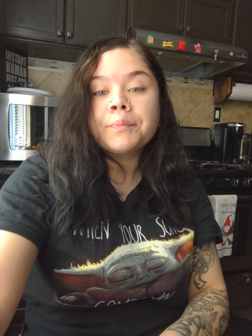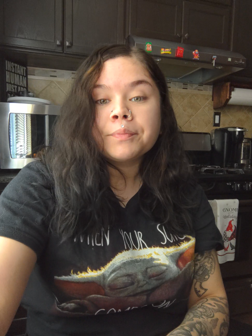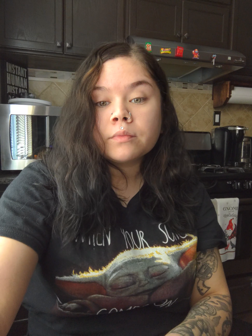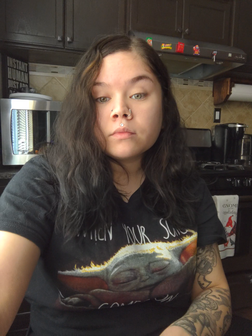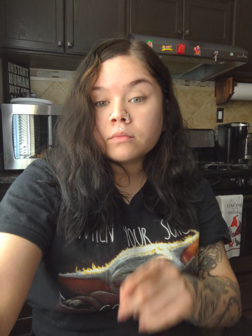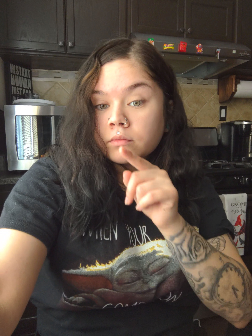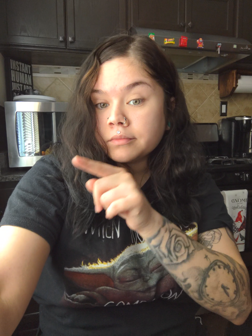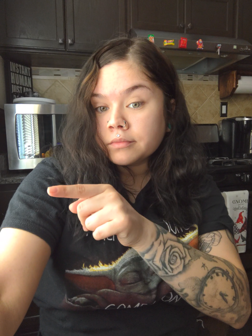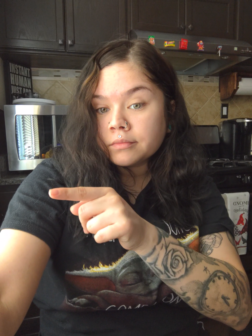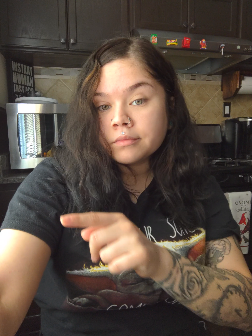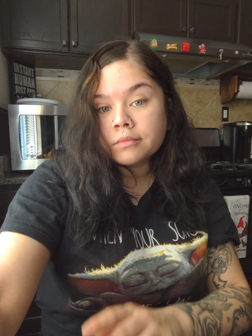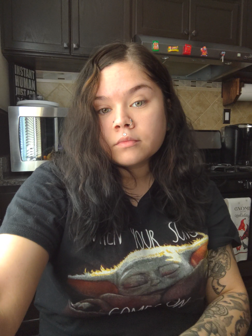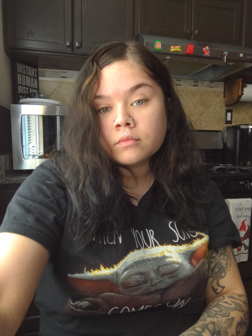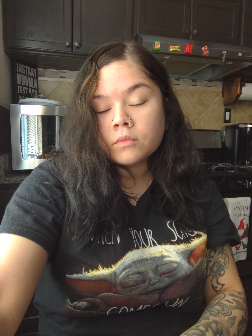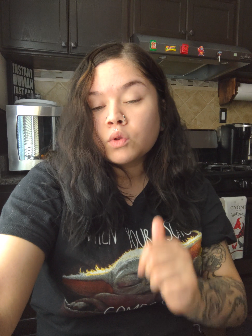he/she/it